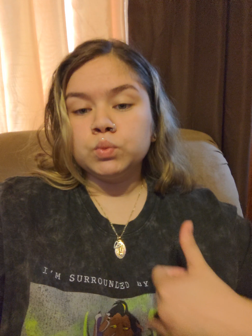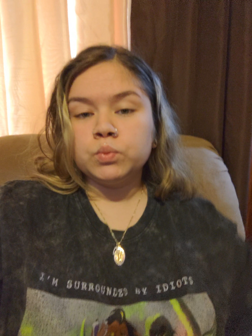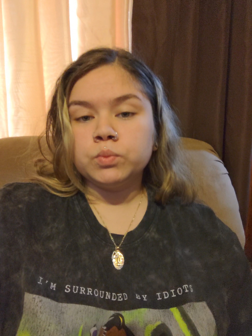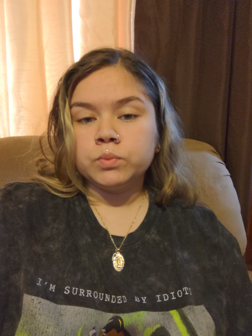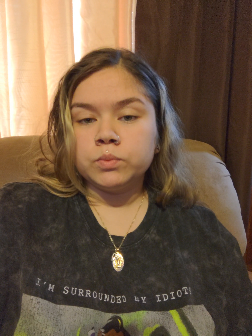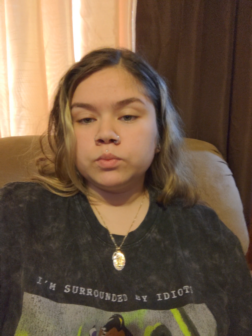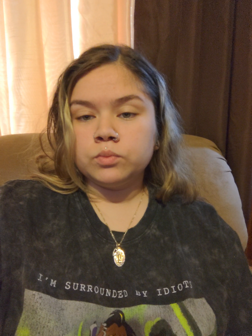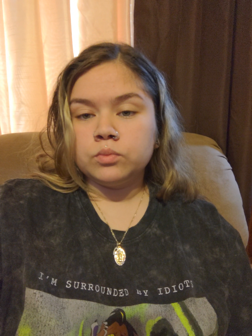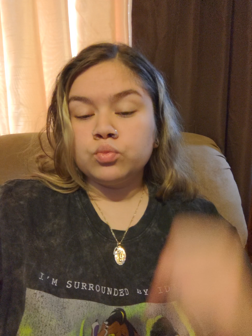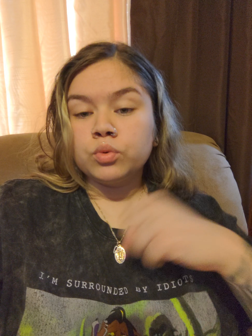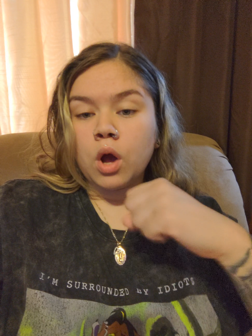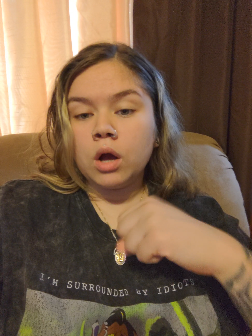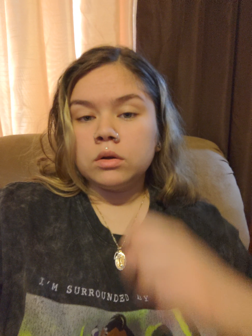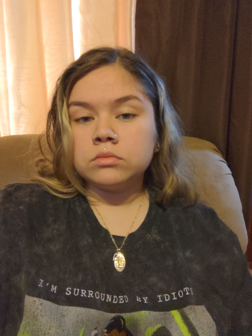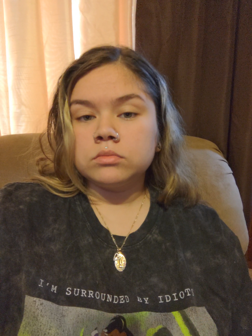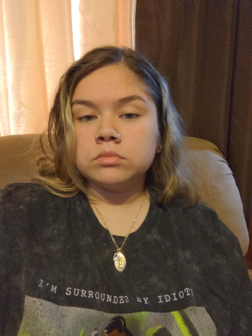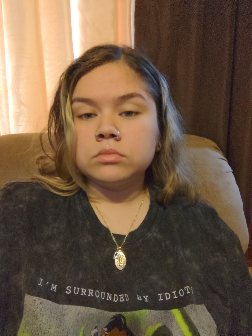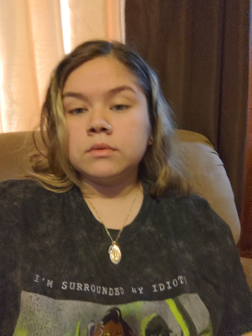rock